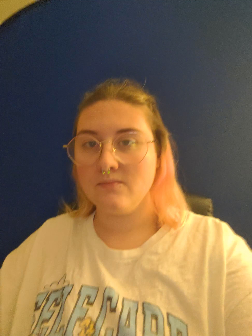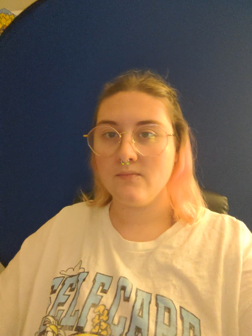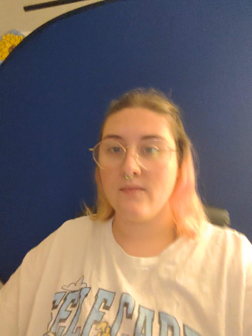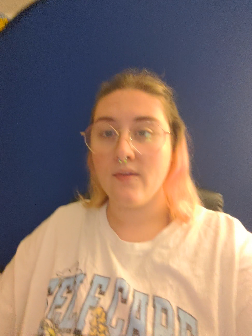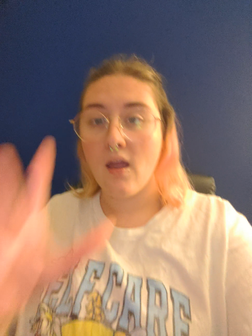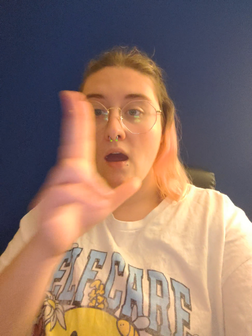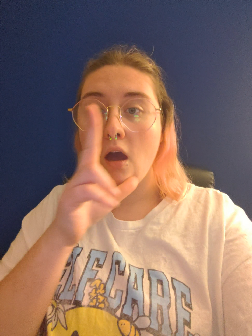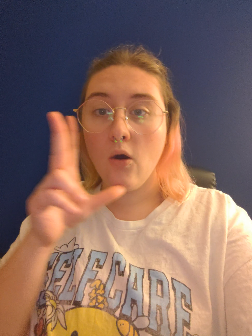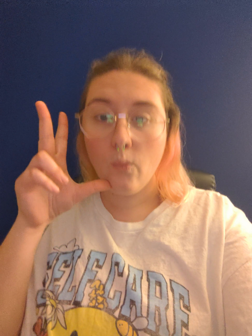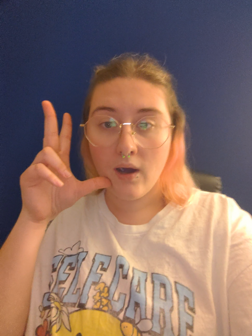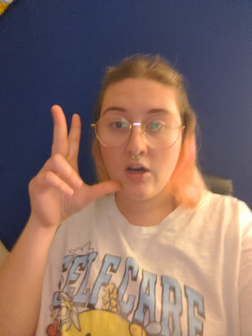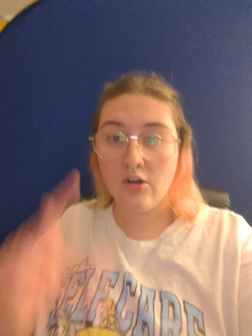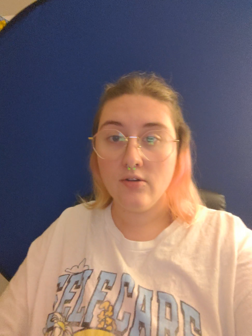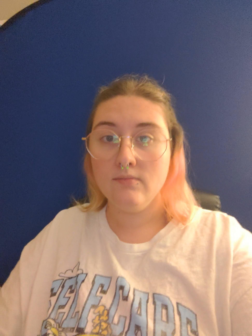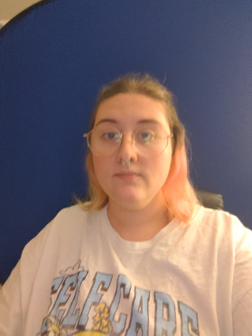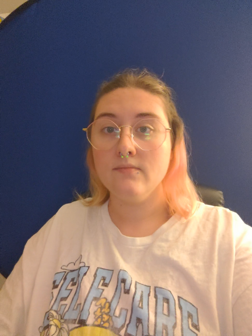underwear